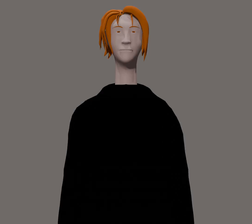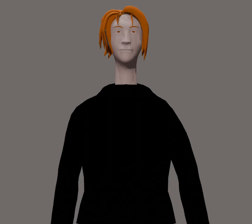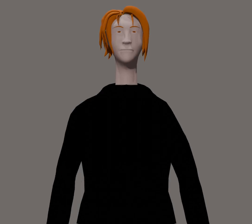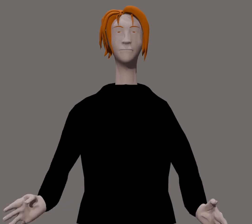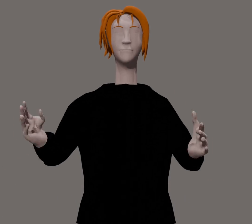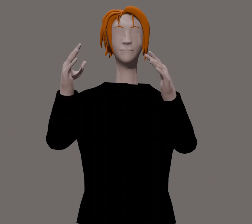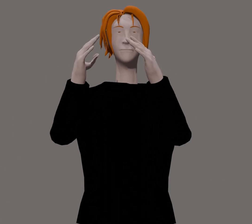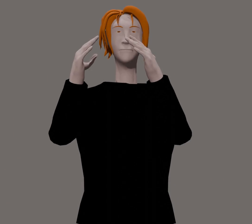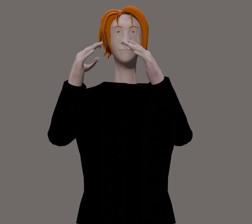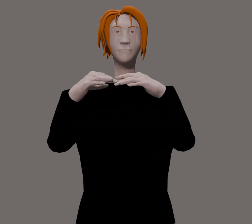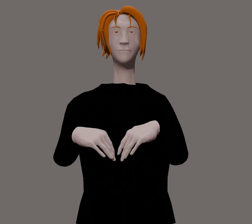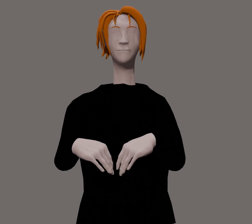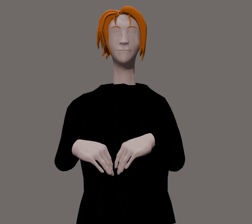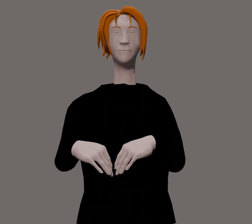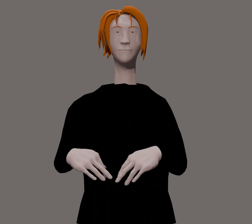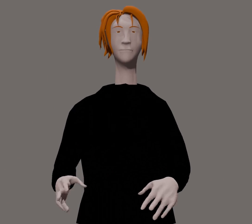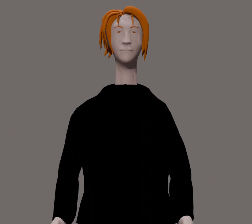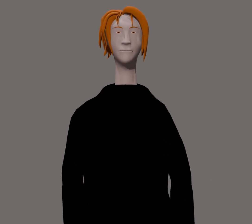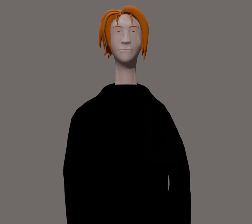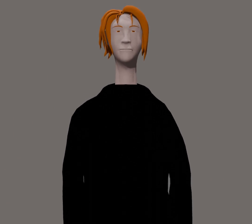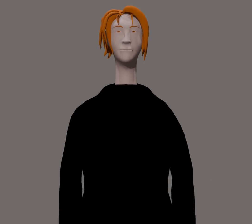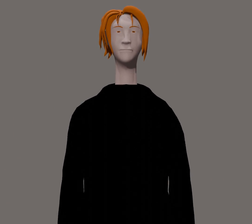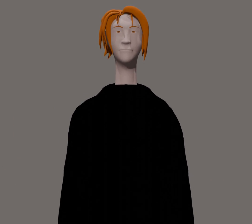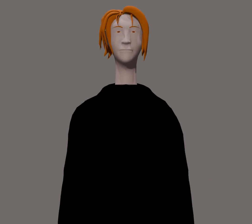Broke Engine